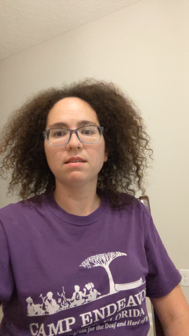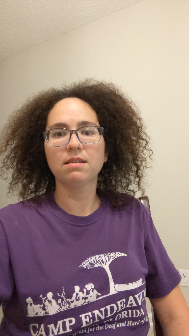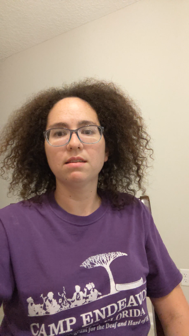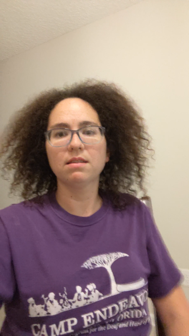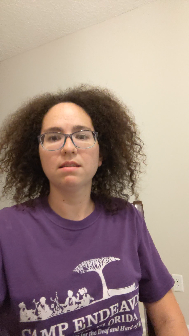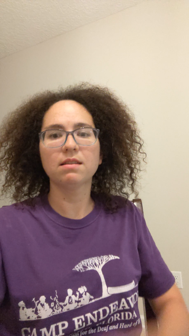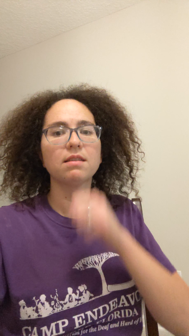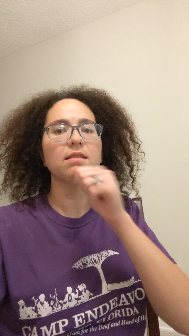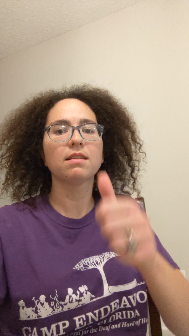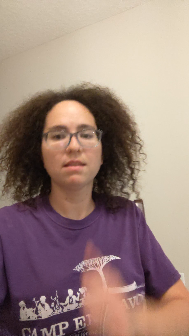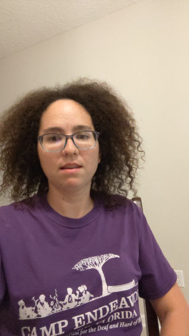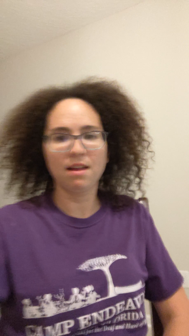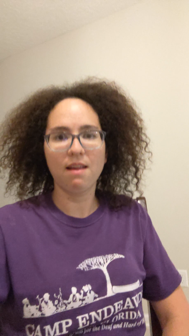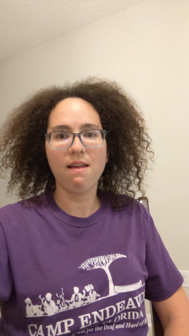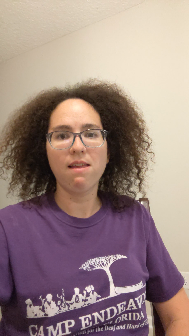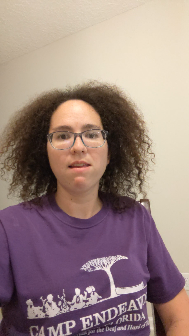don't